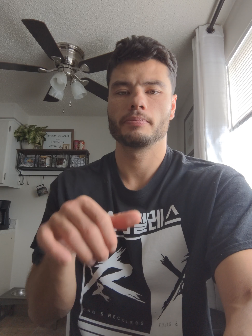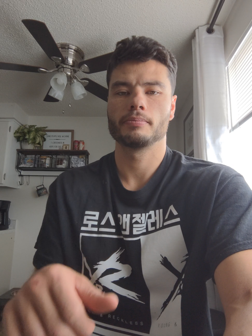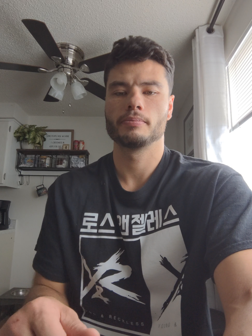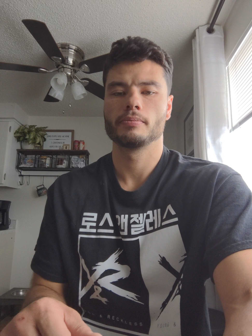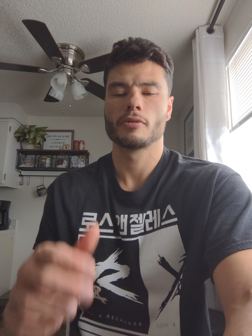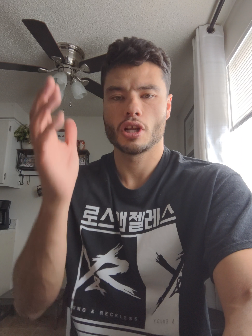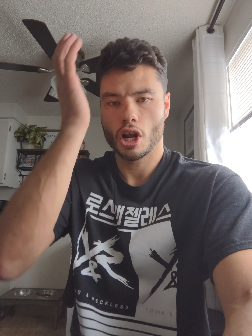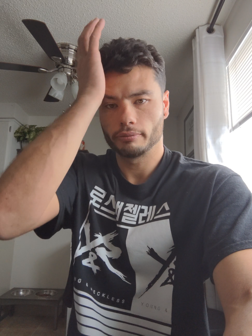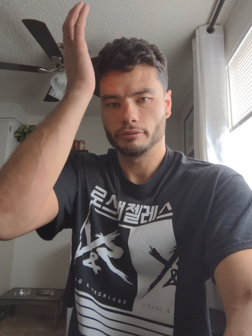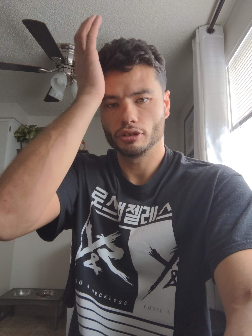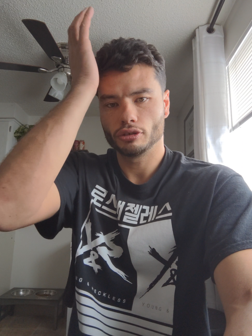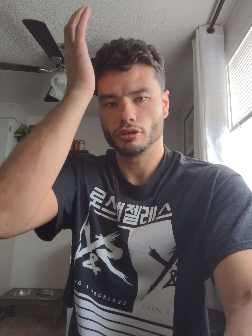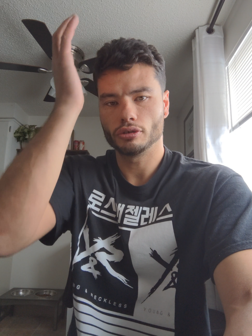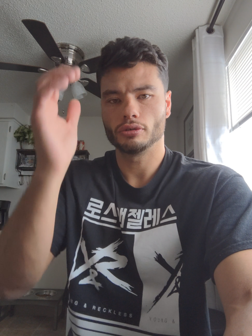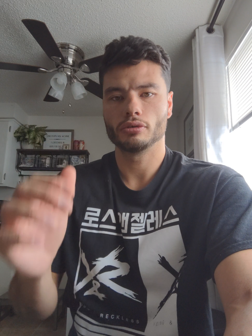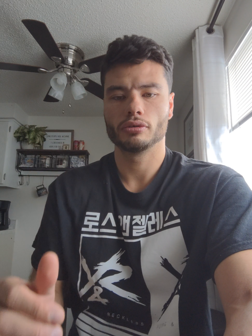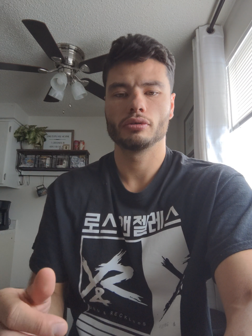garbage